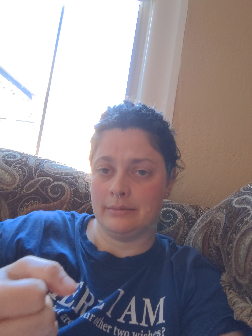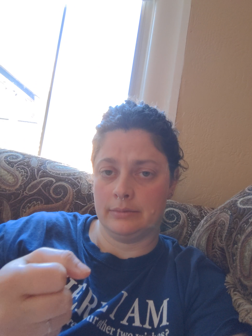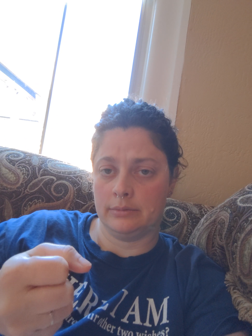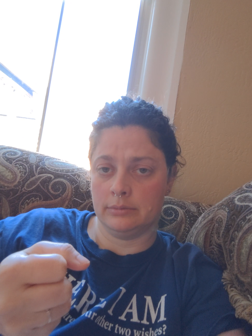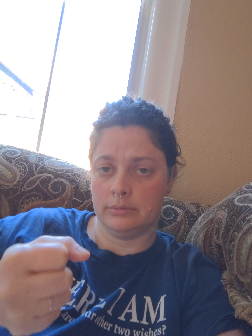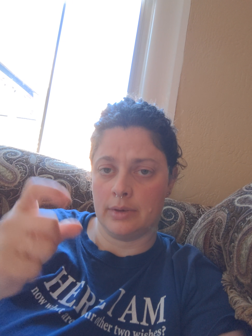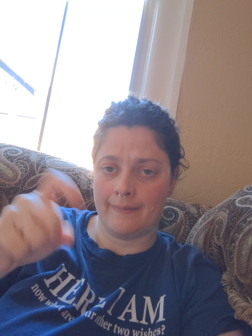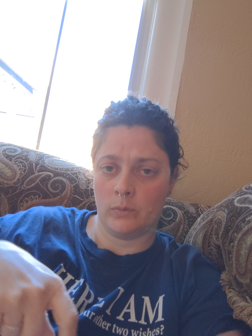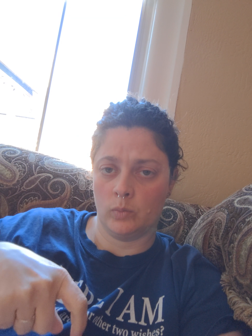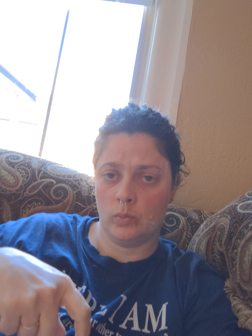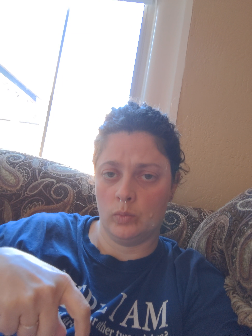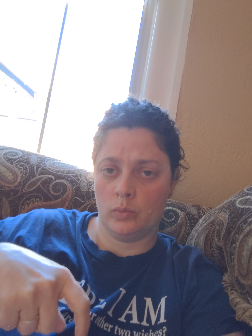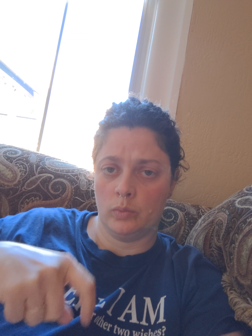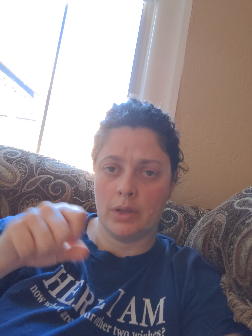have to